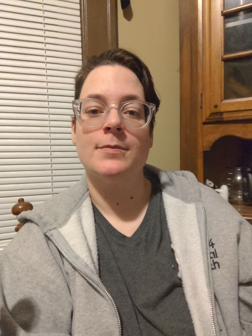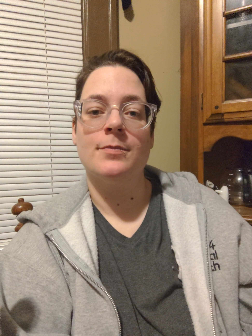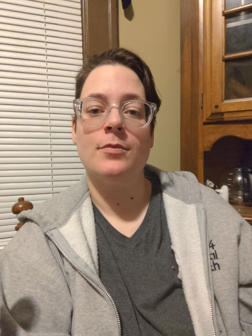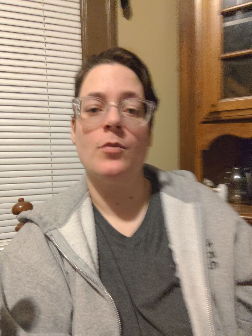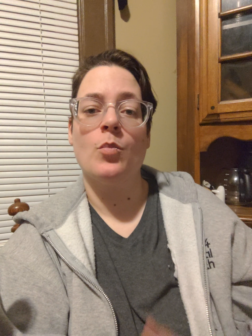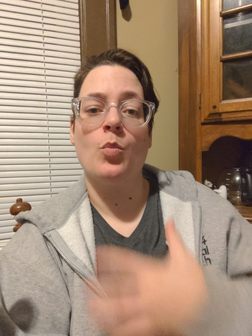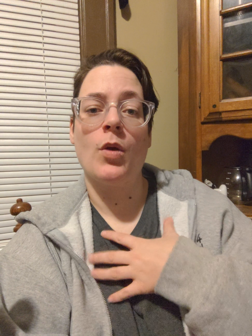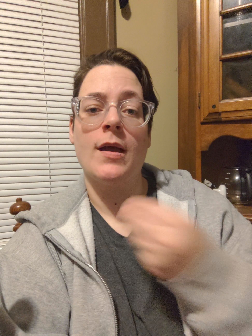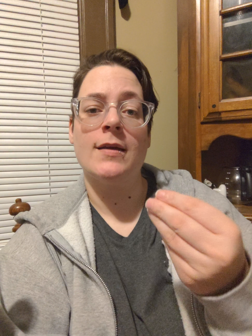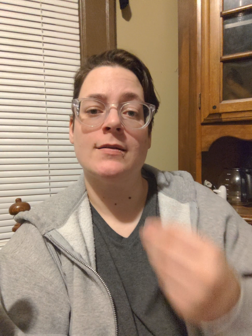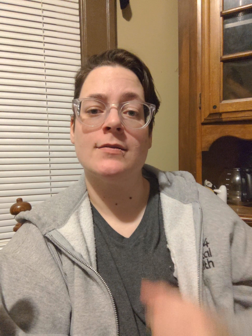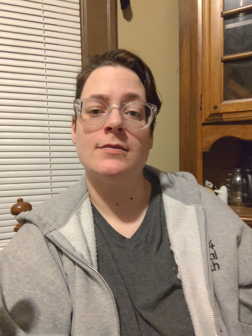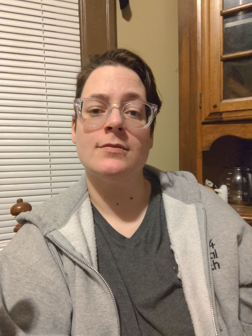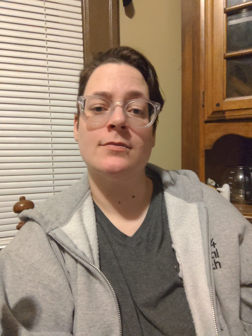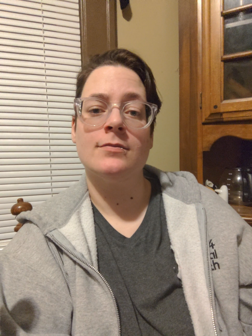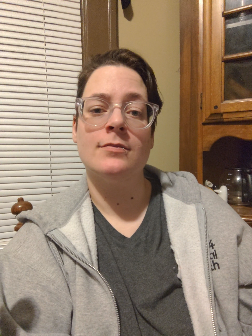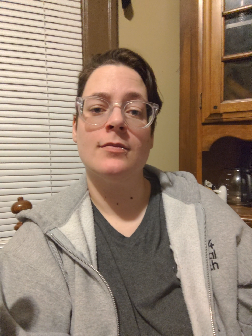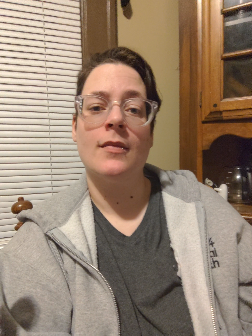white